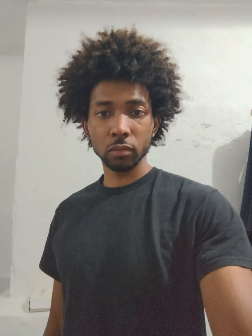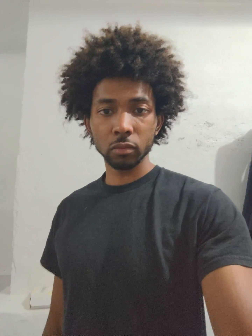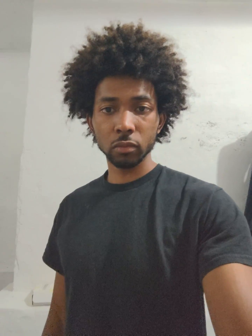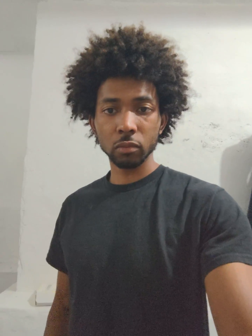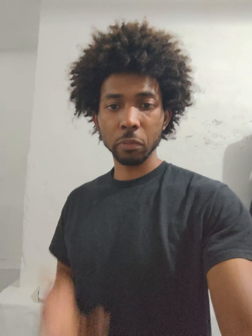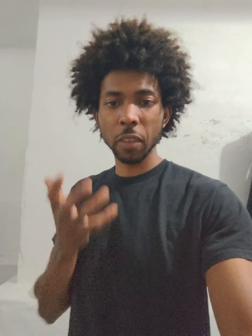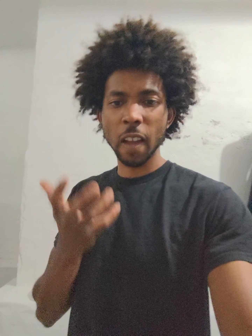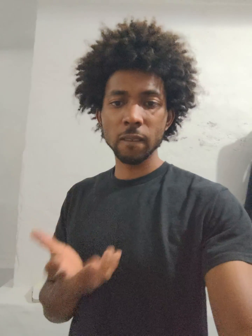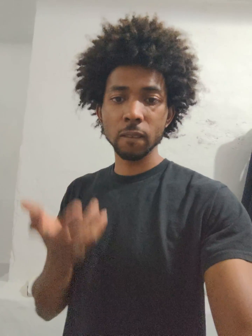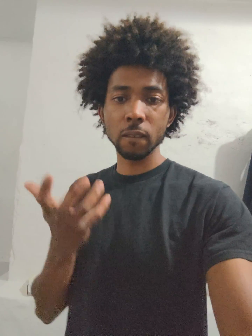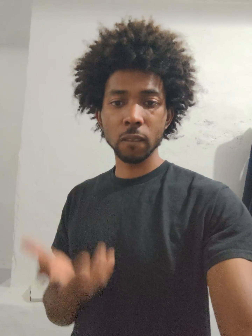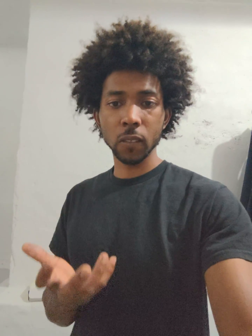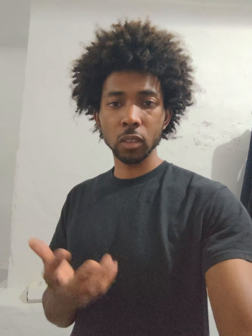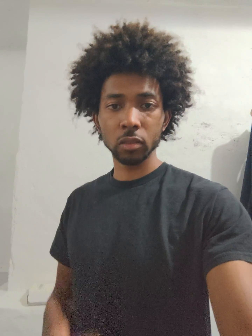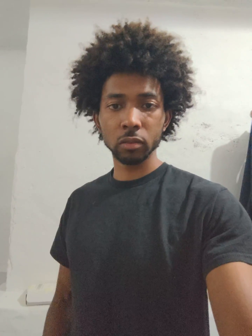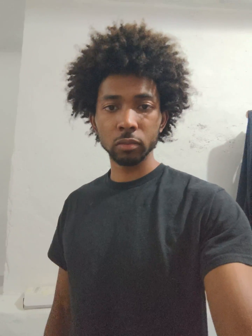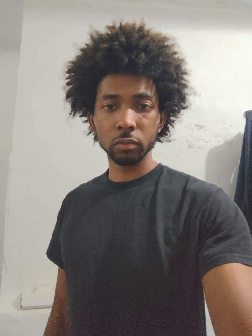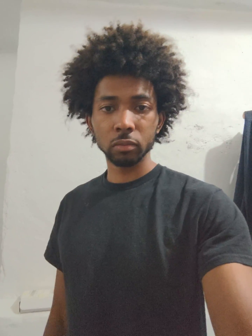heavy